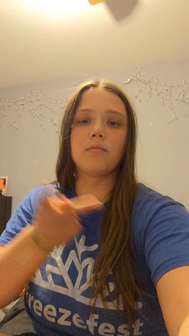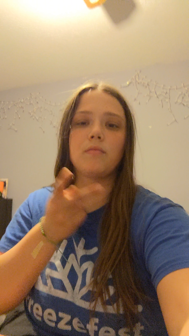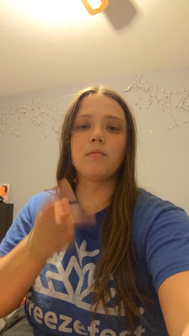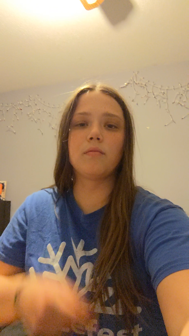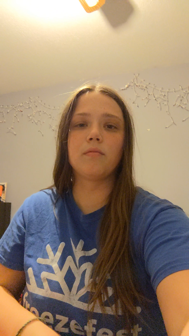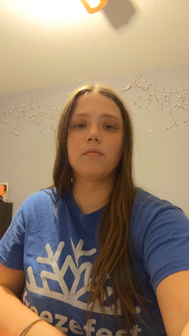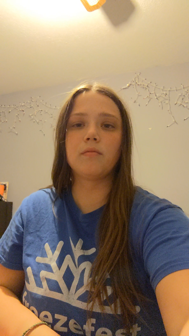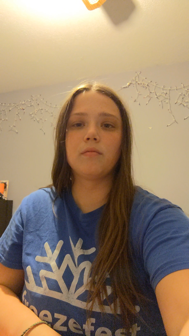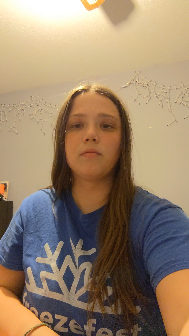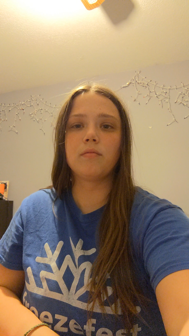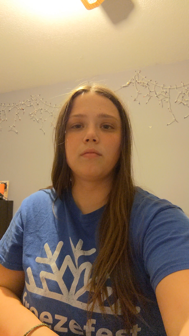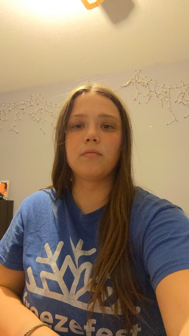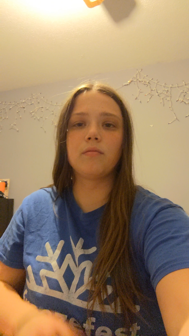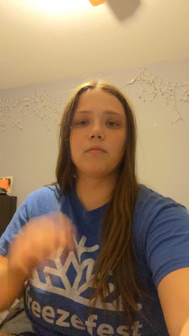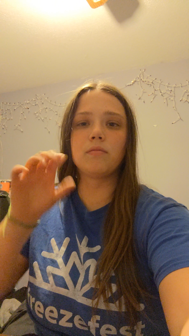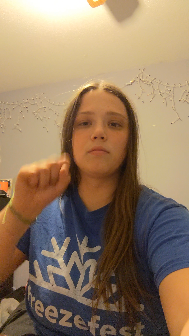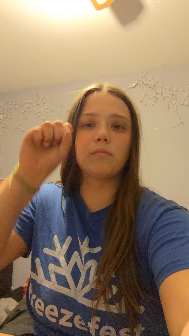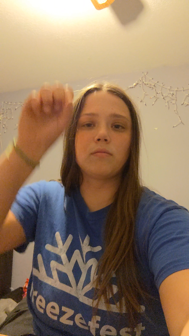ladder